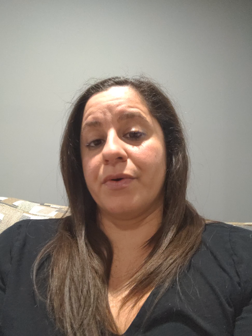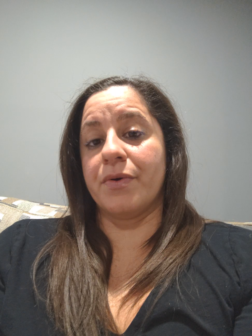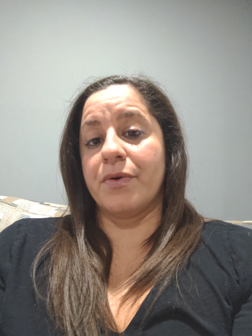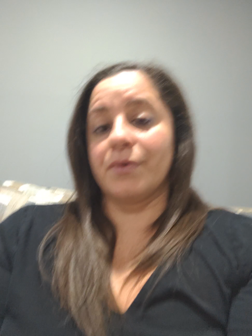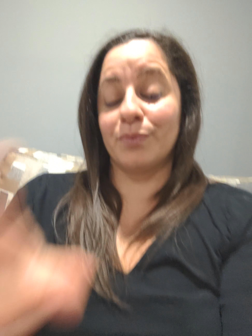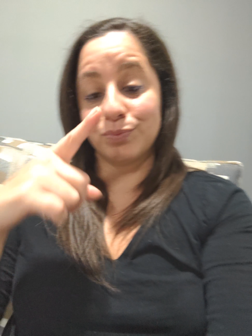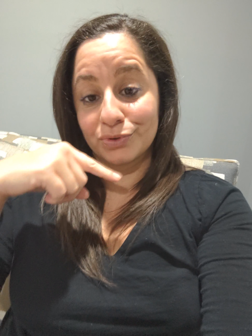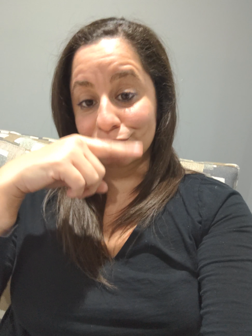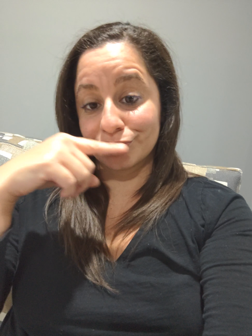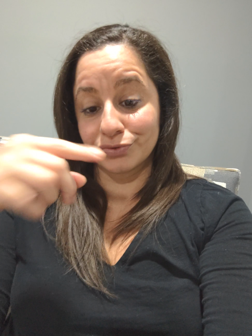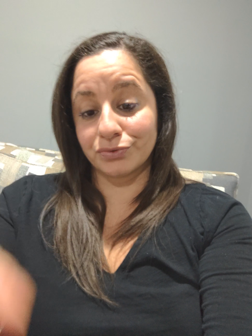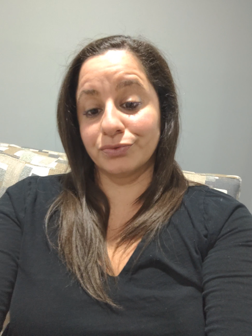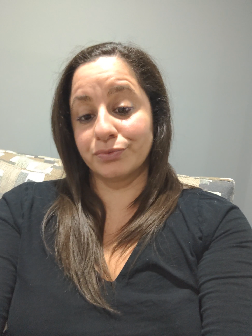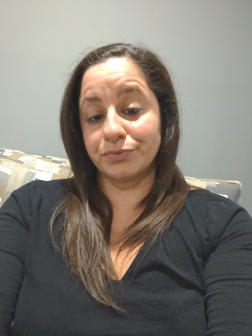toothbrush